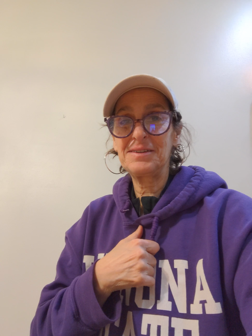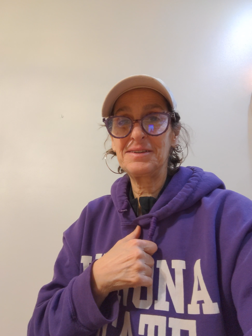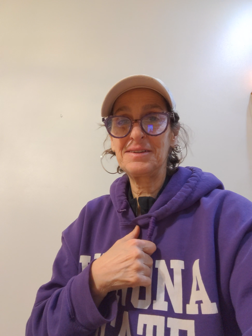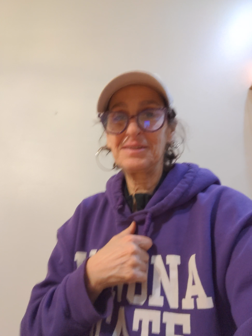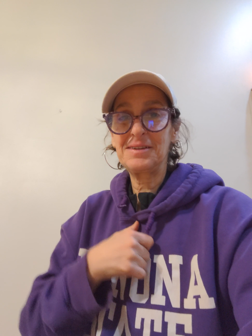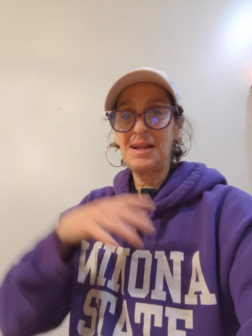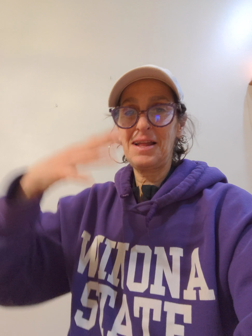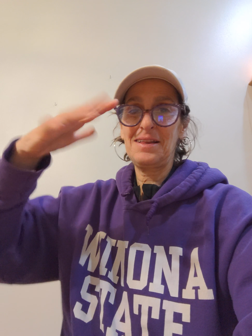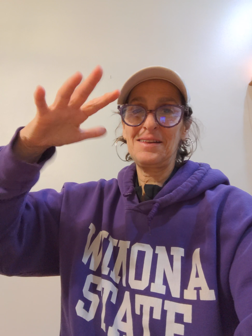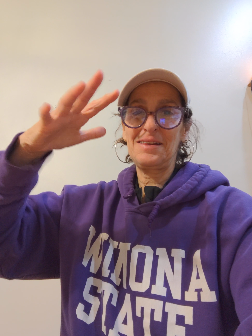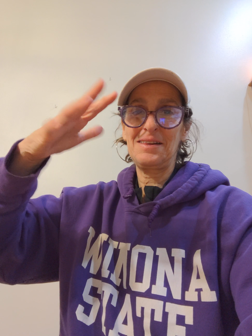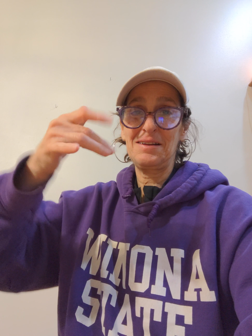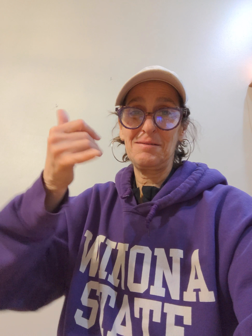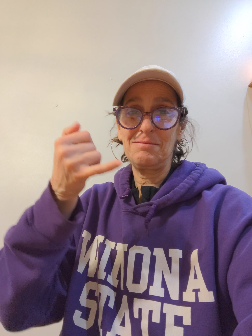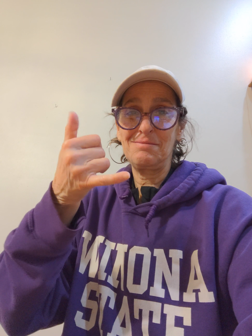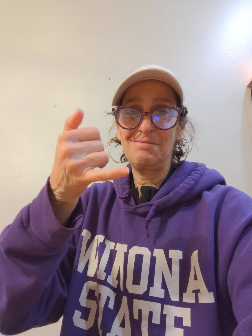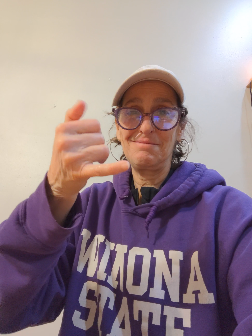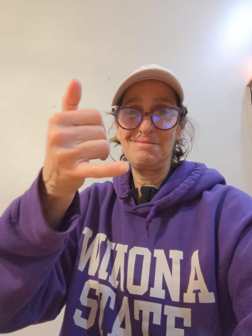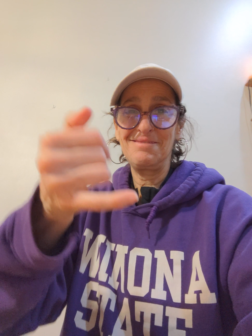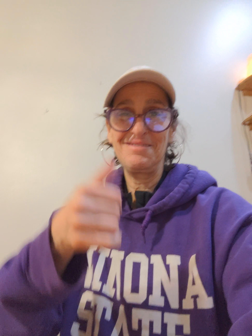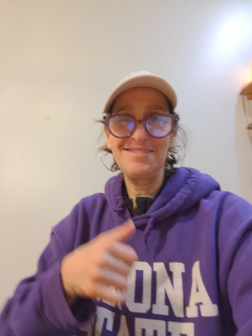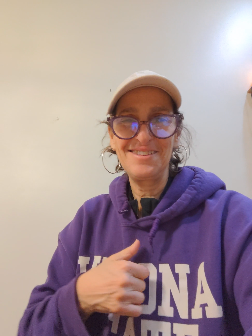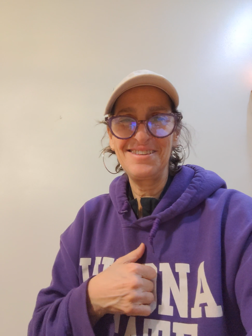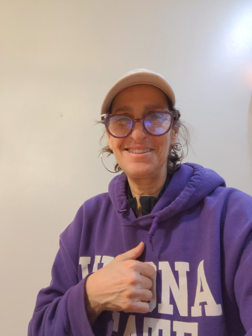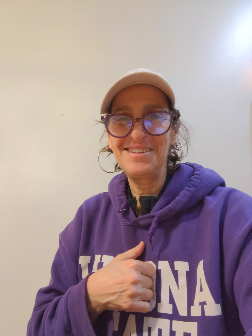helicopter